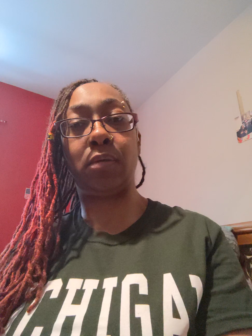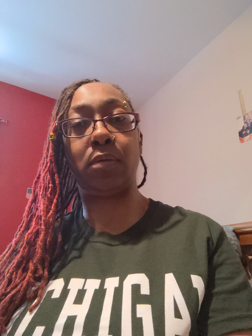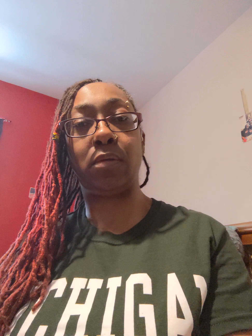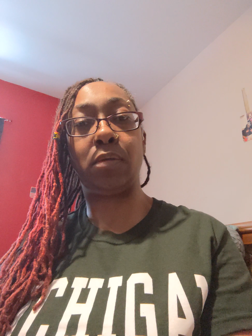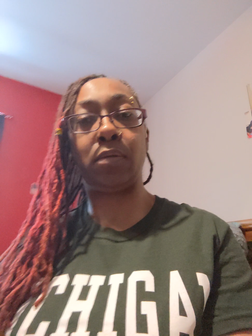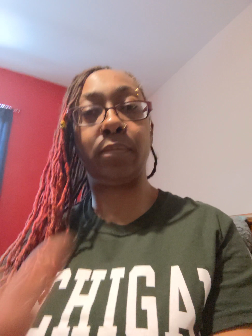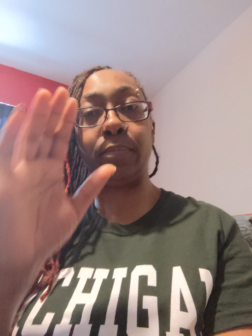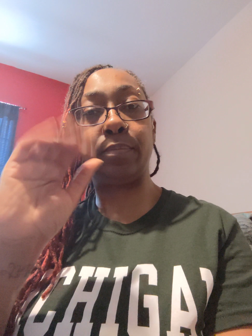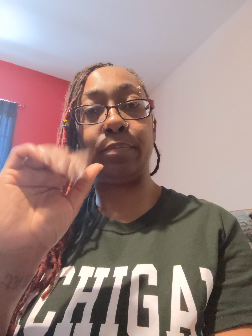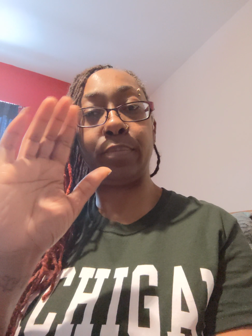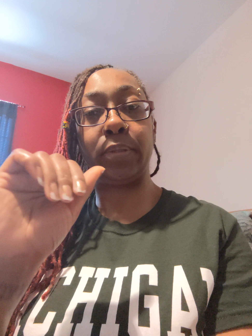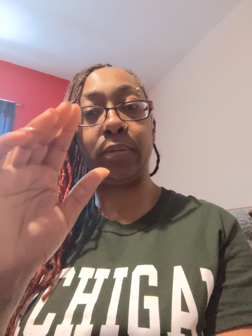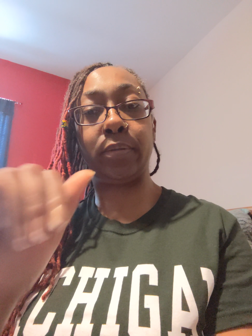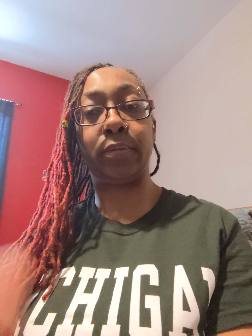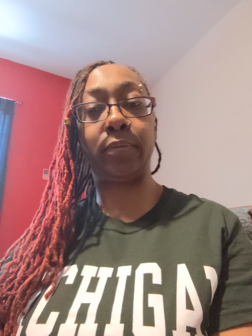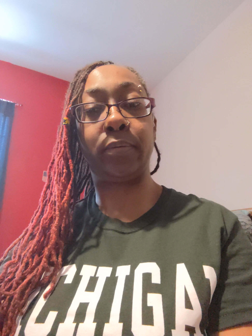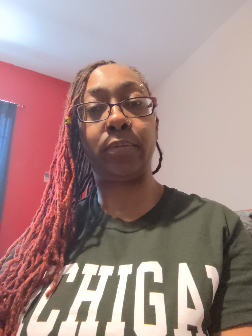bye